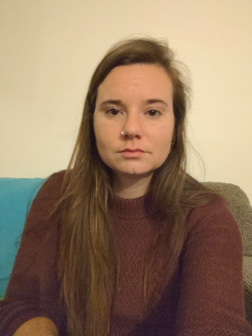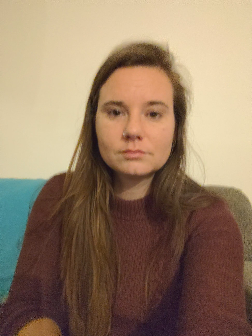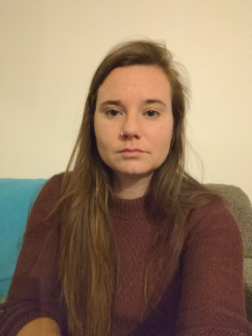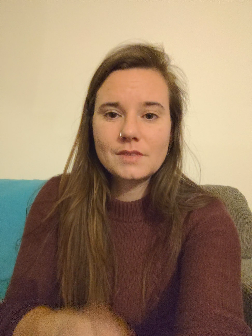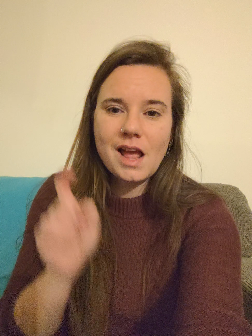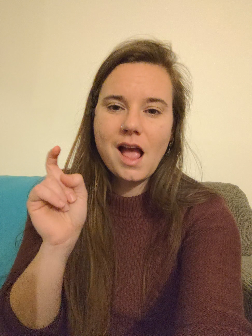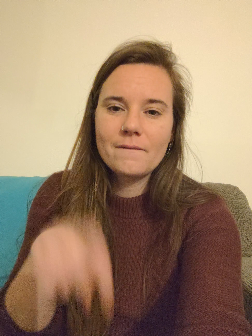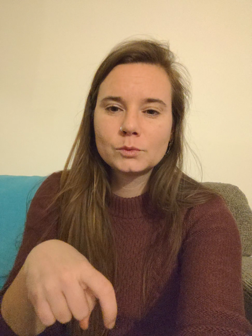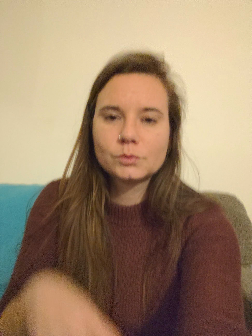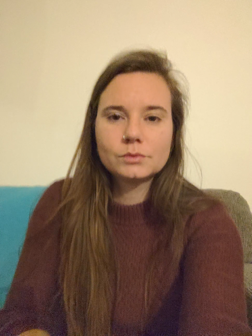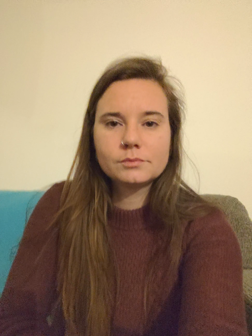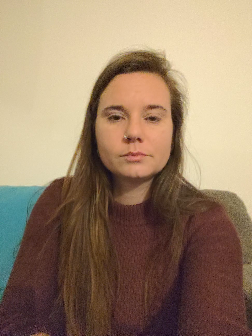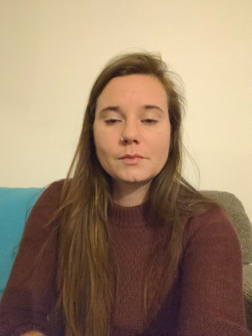have to